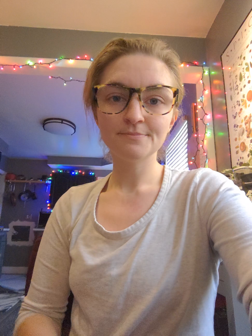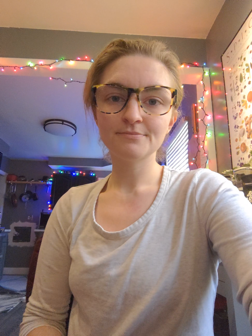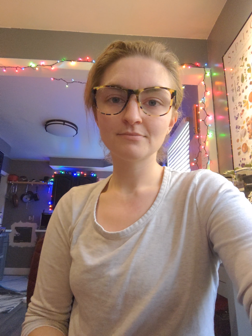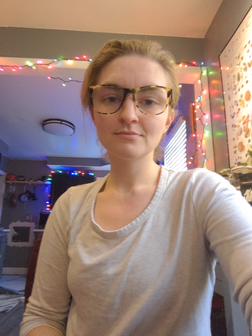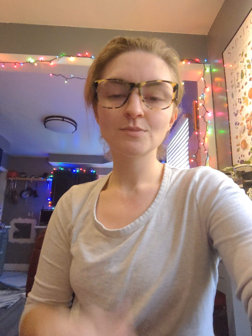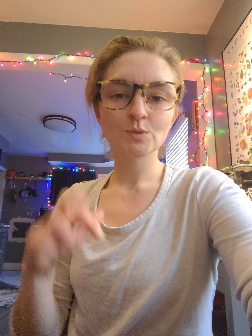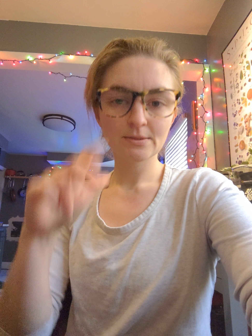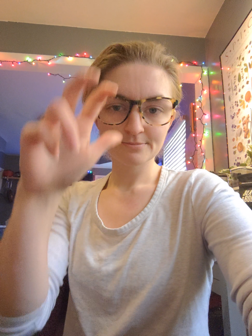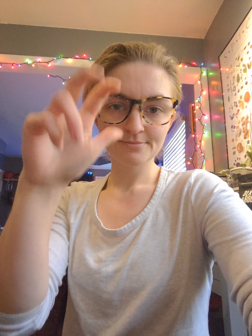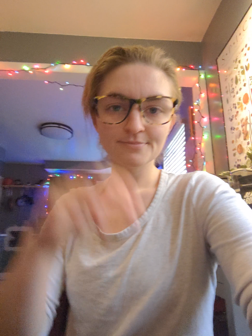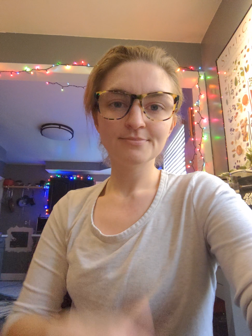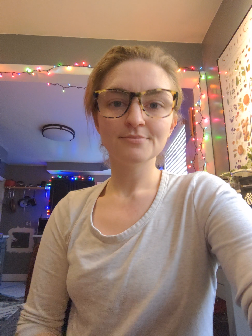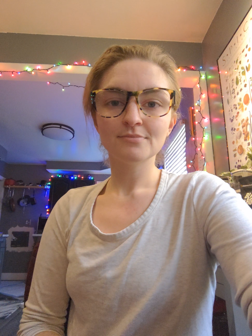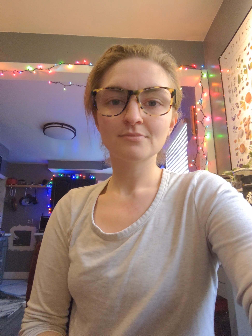stairs